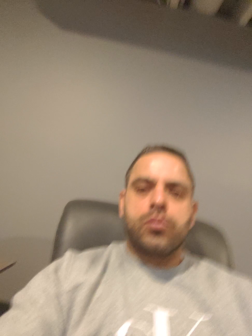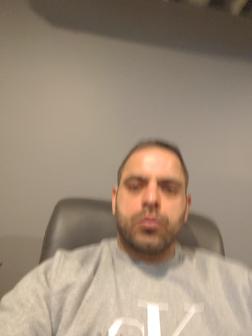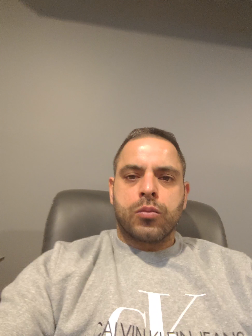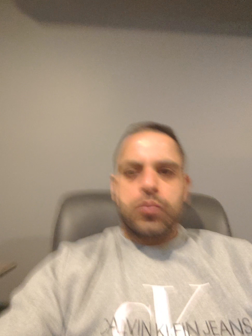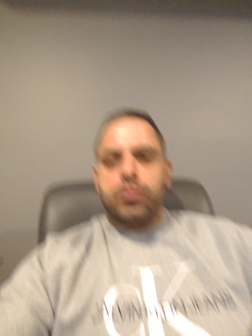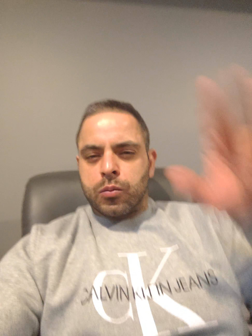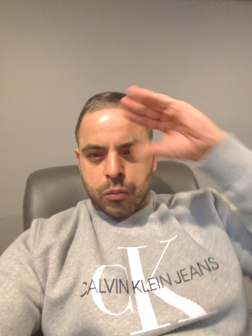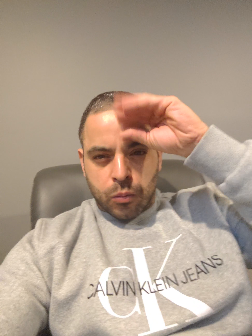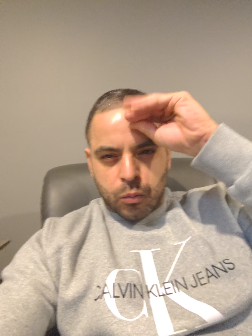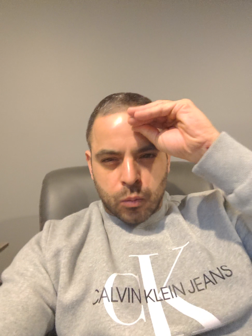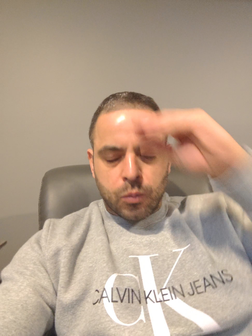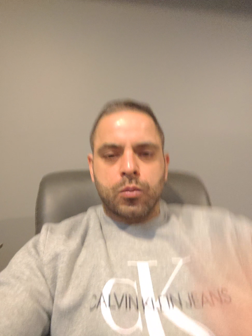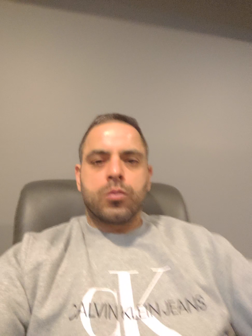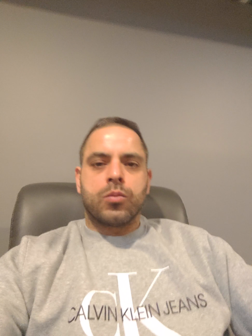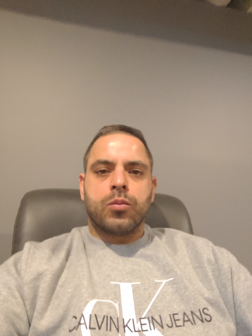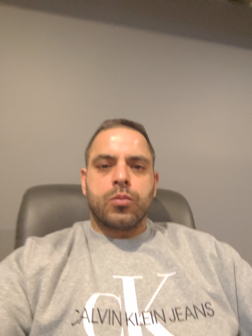boy